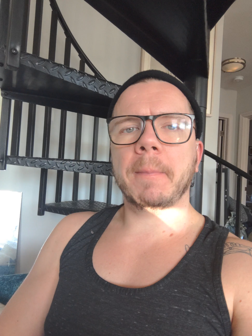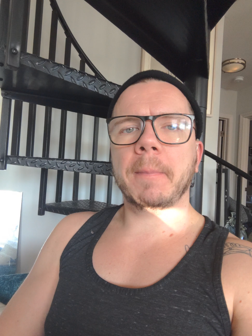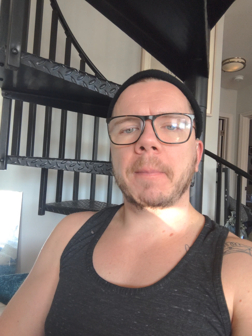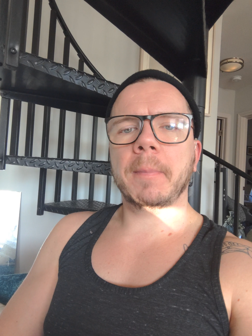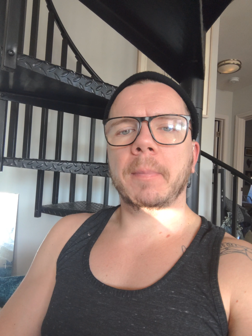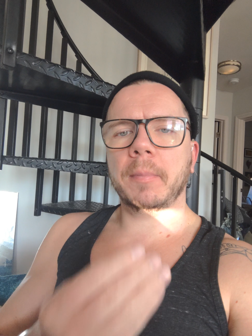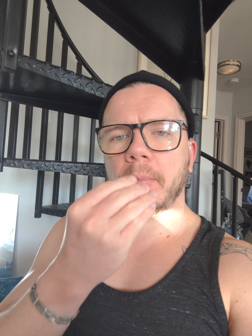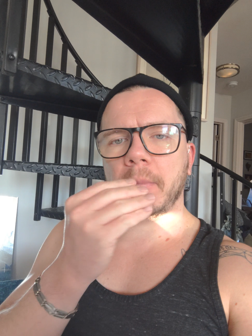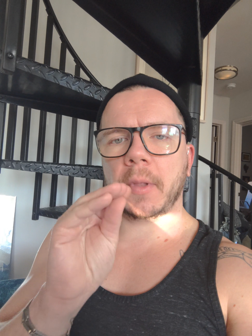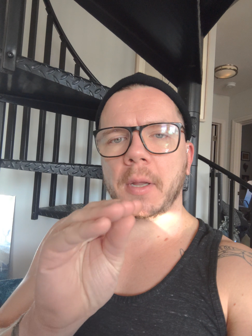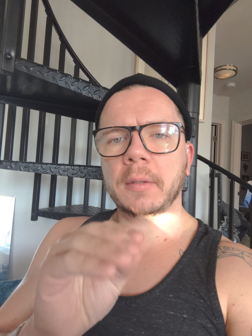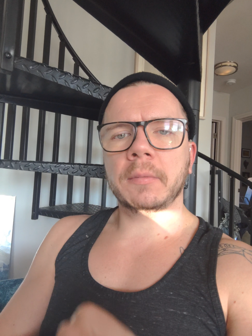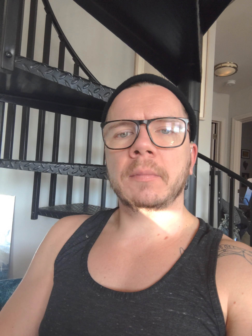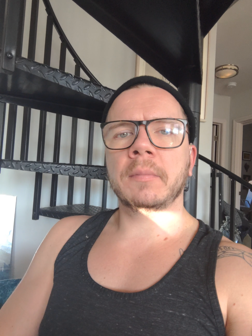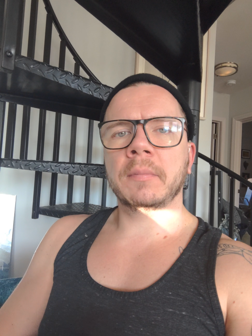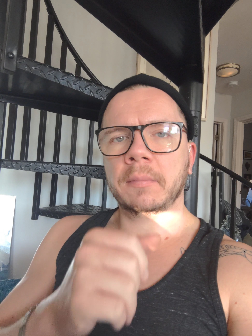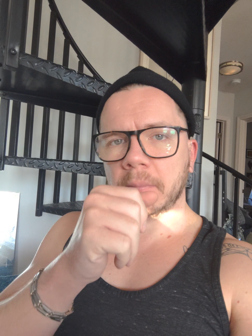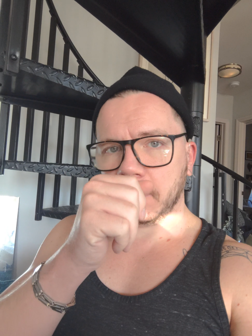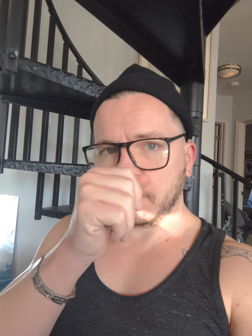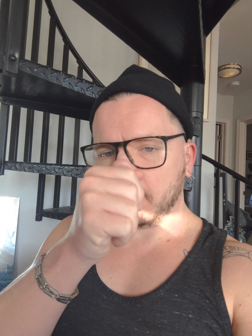kiss